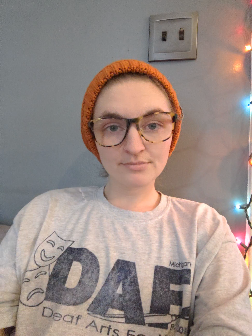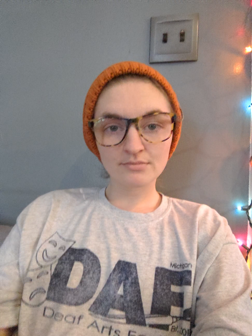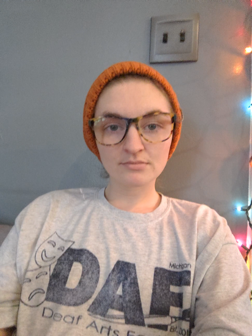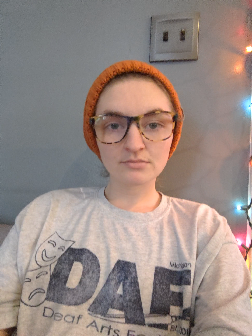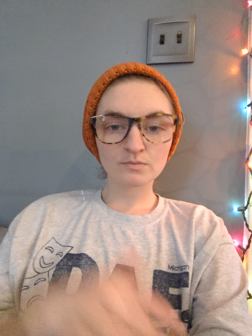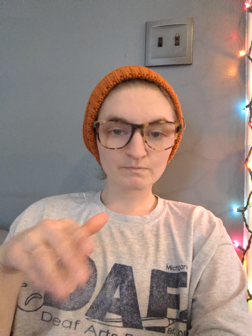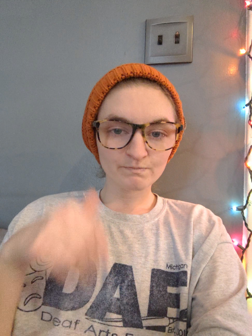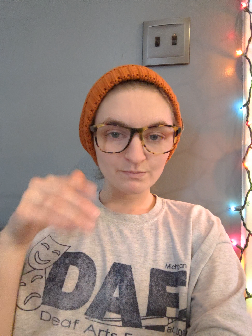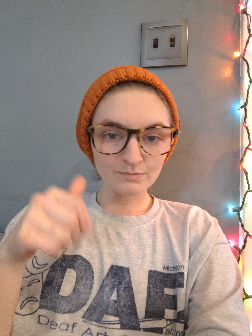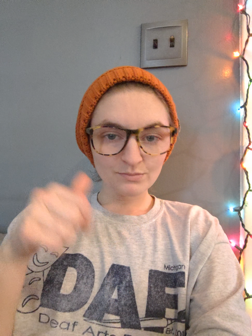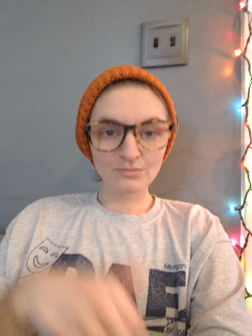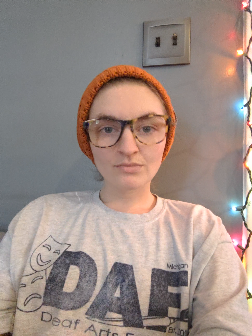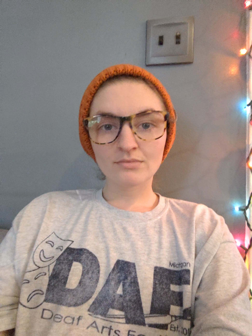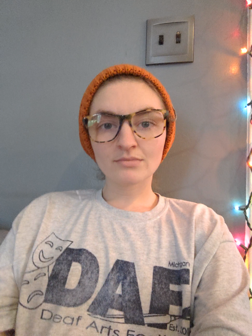jeans